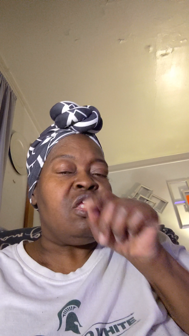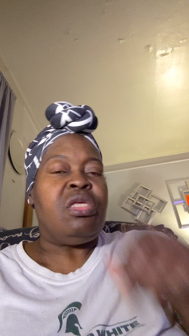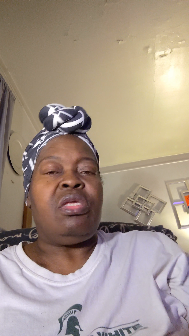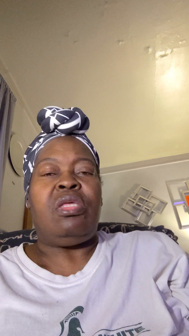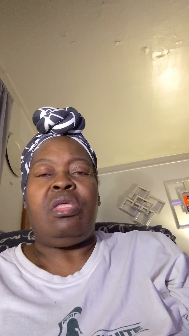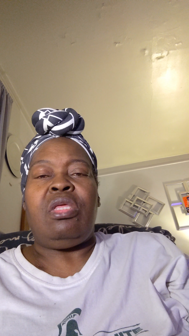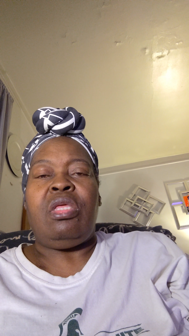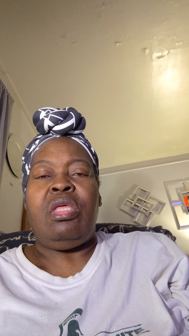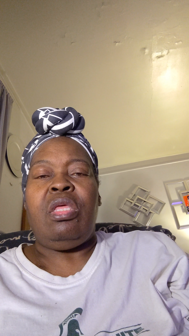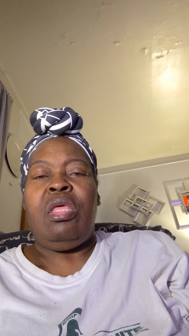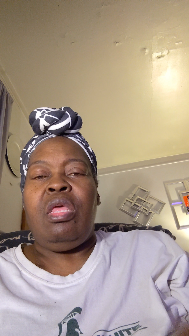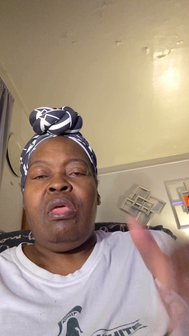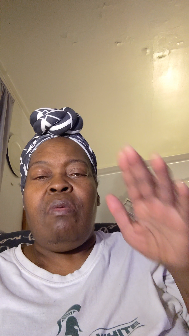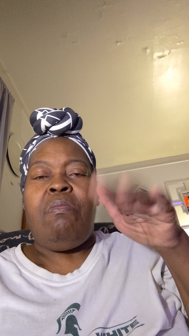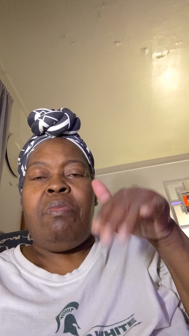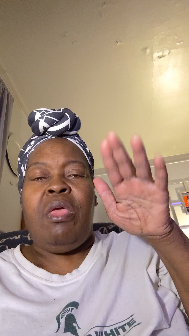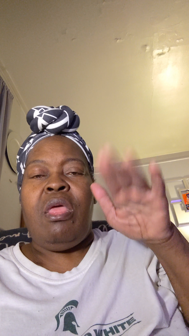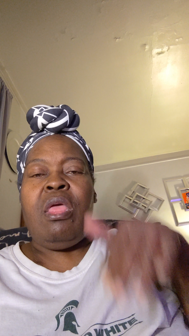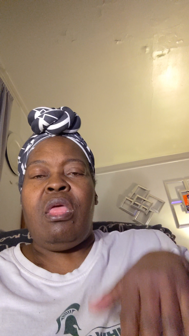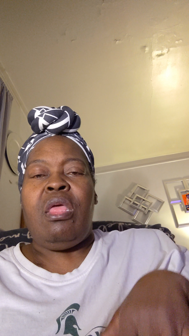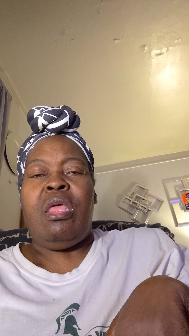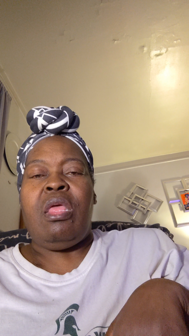paint